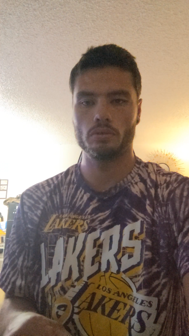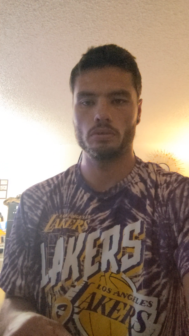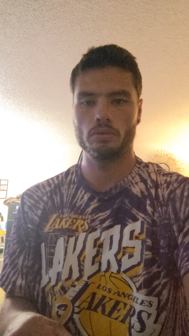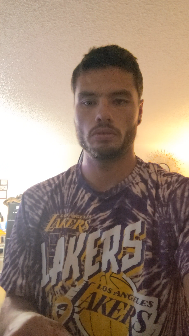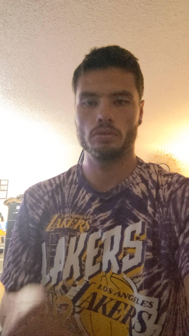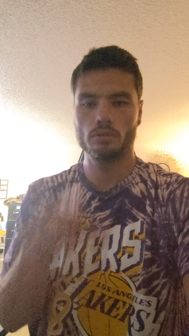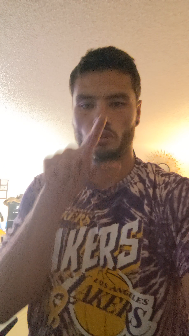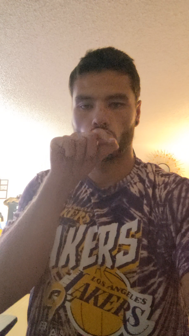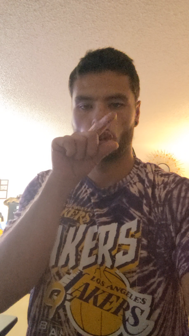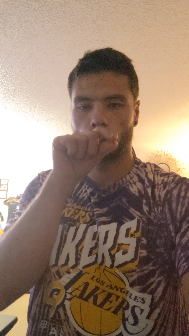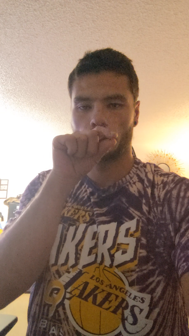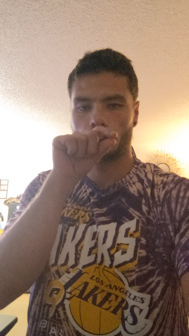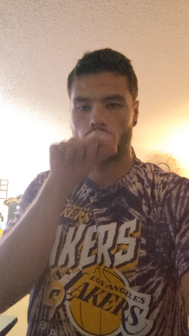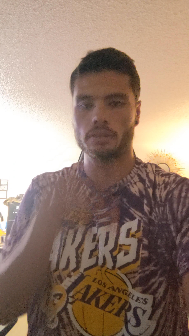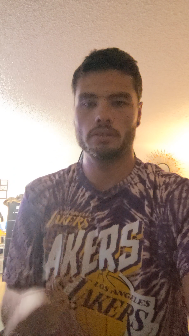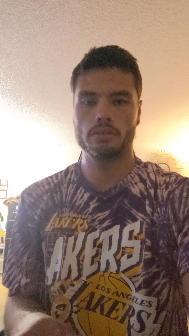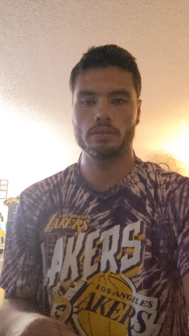chicken